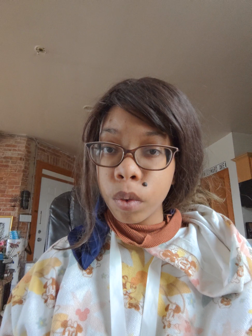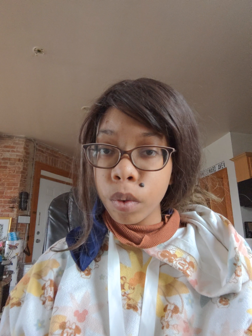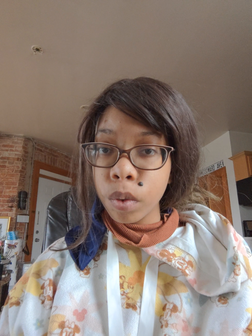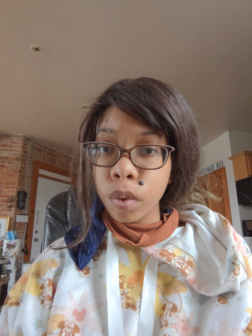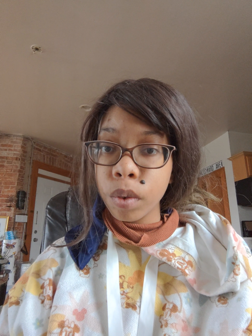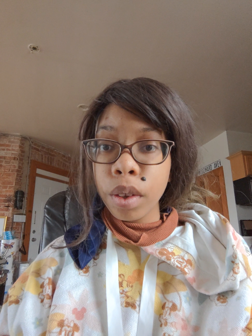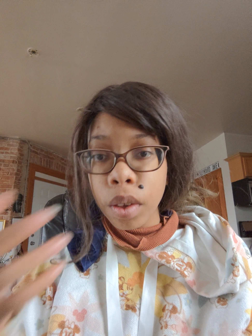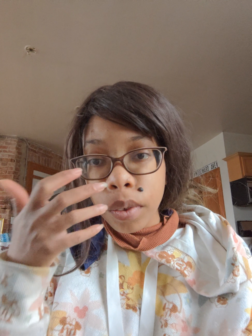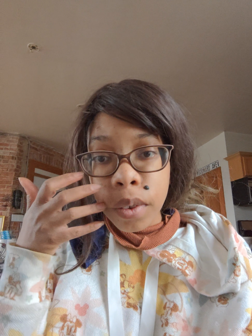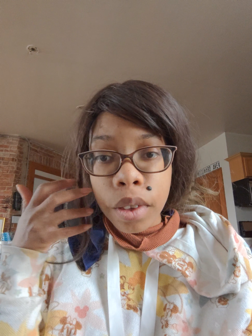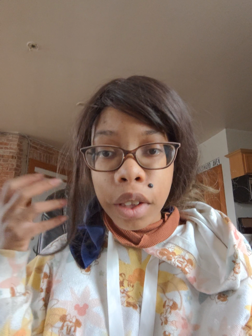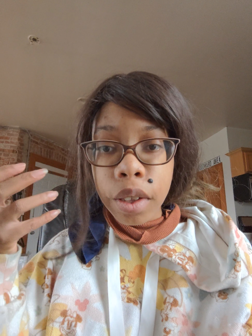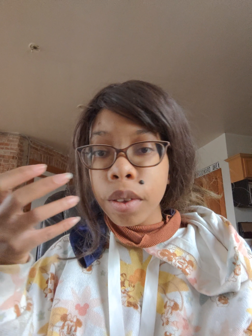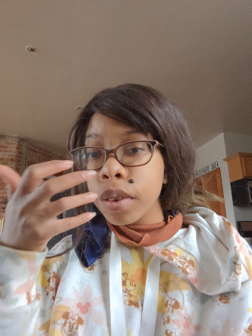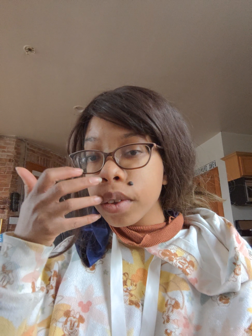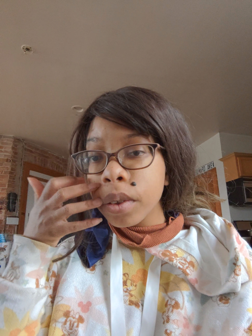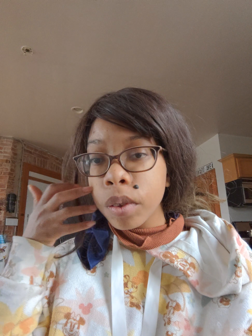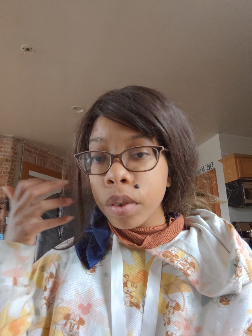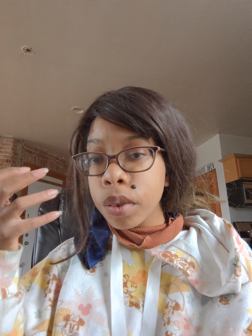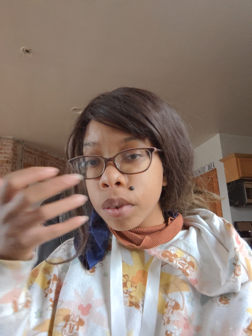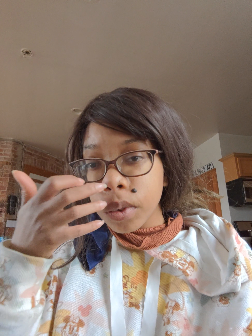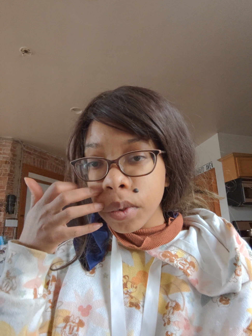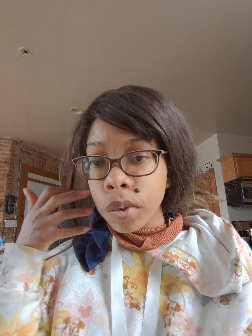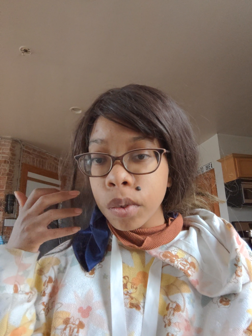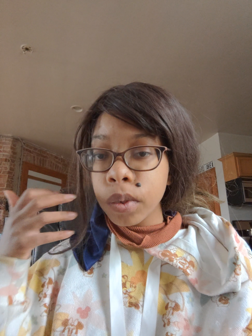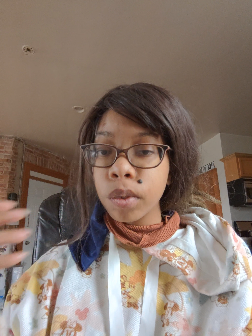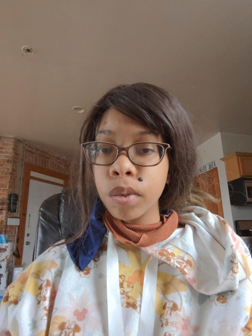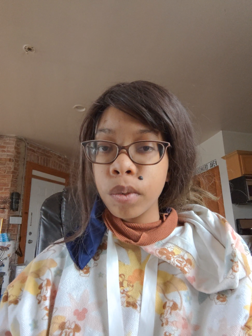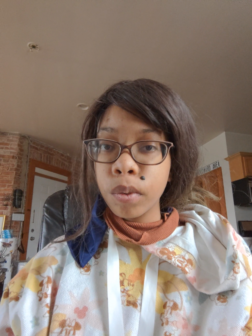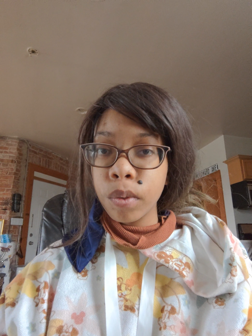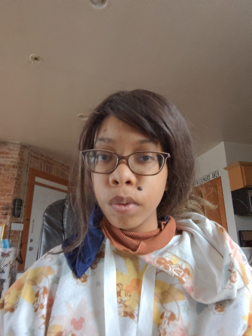tiger